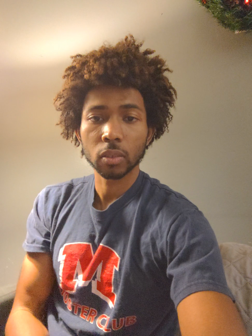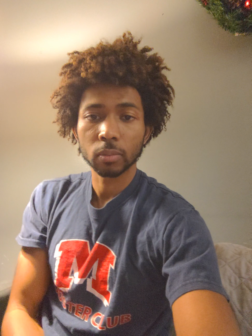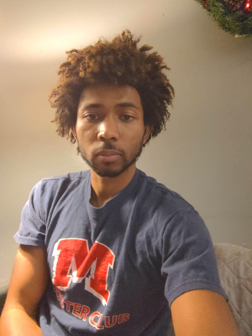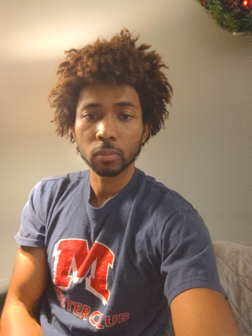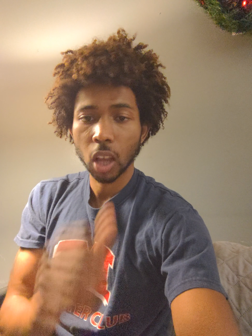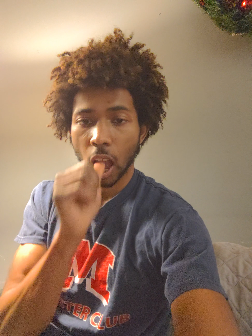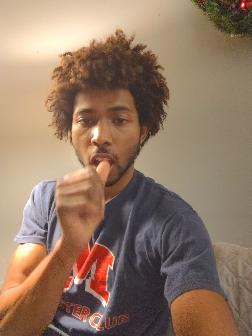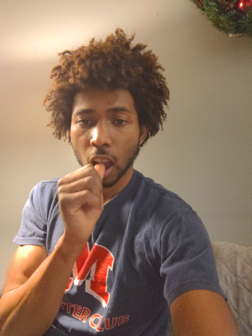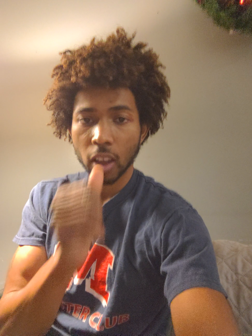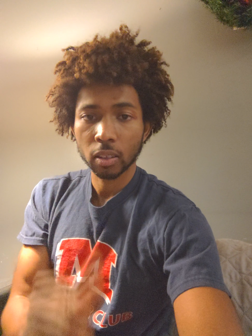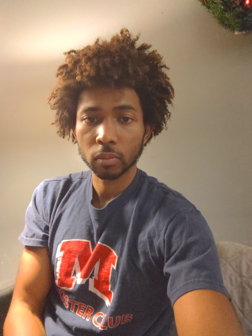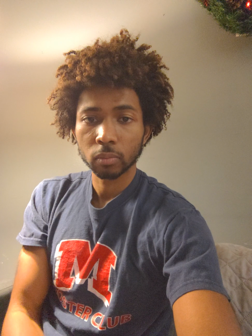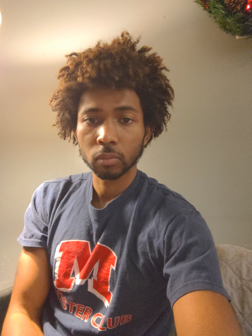nuts